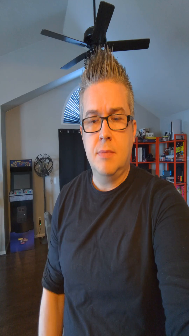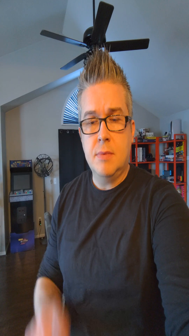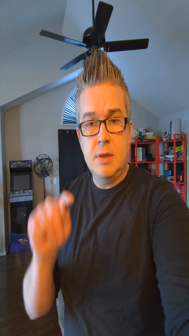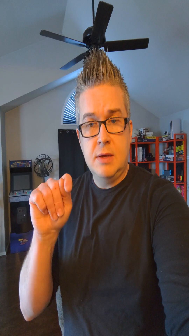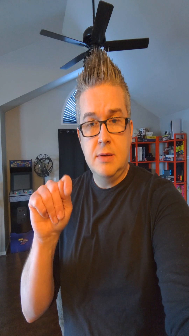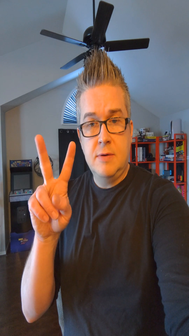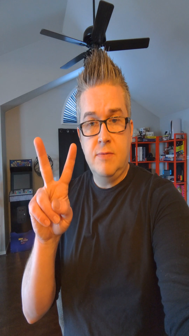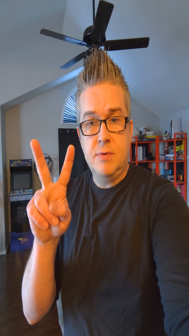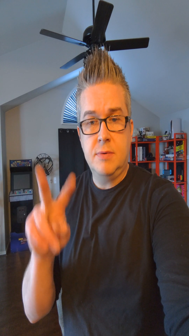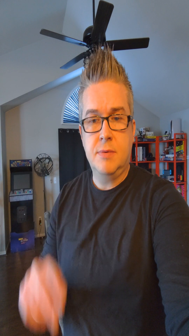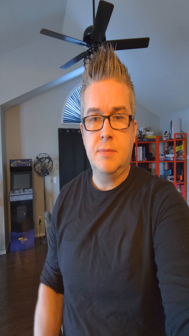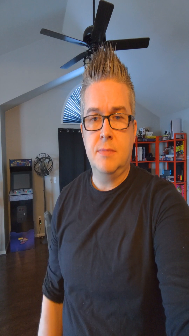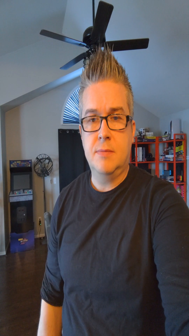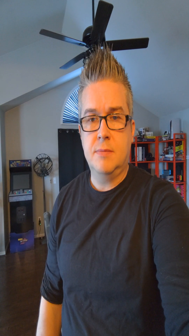TV